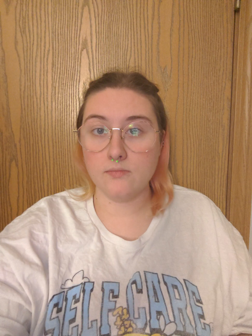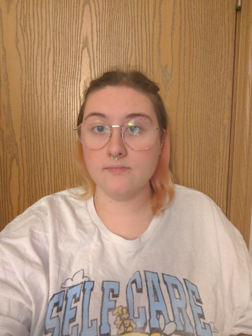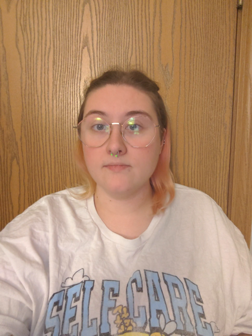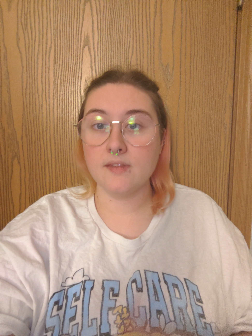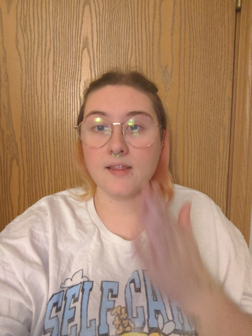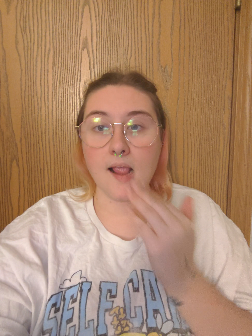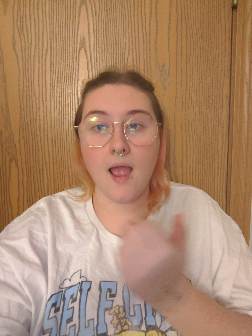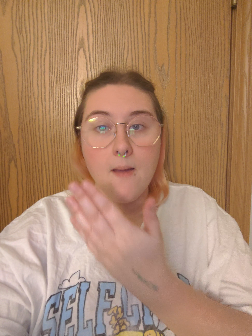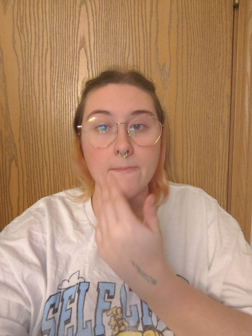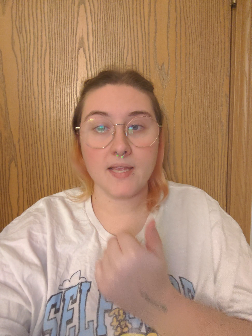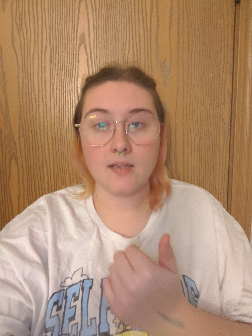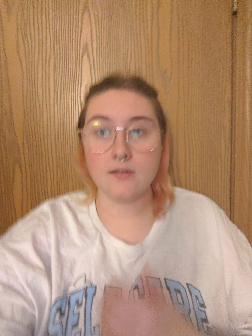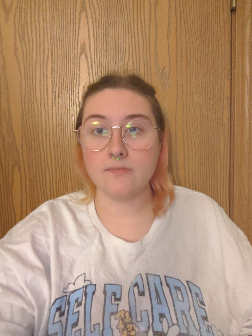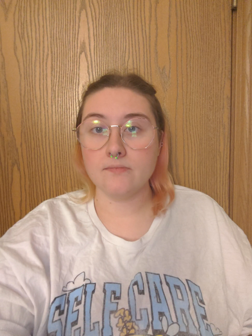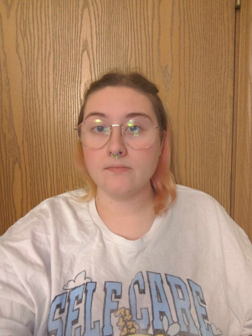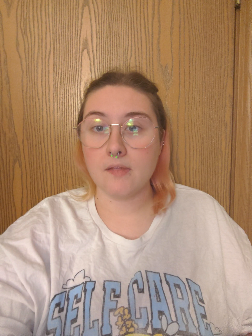napkin